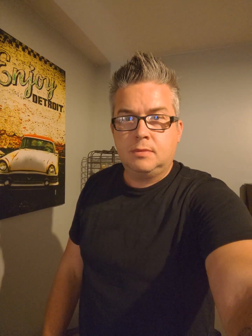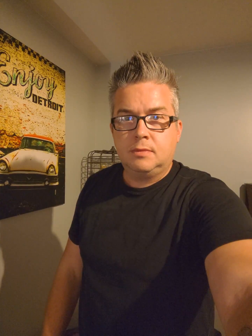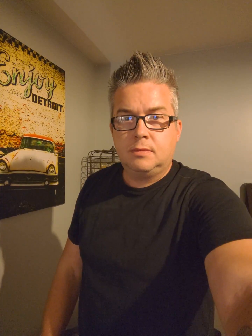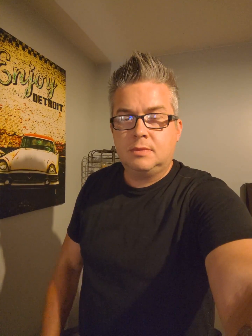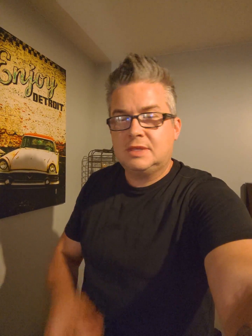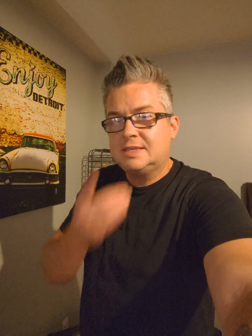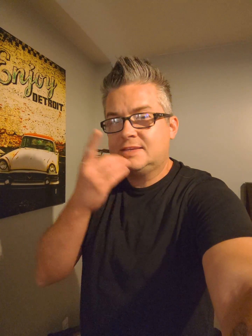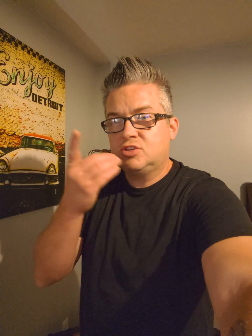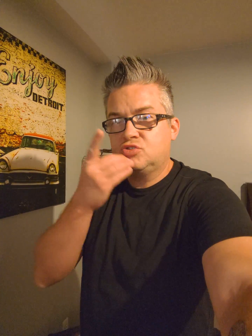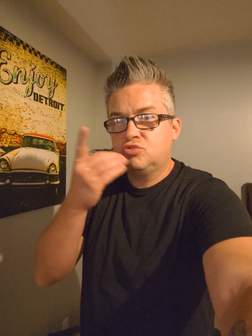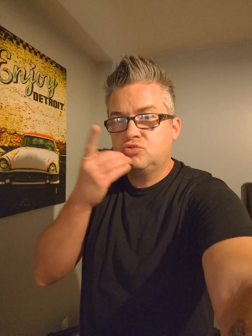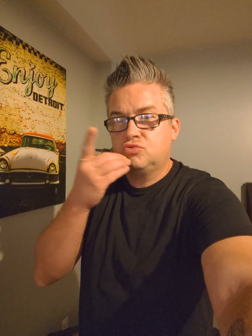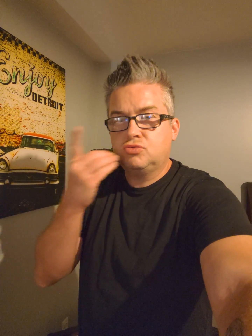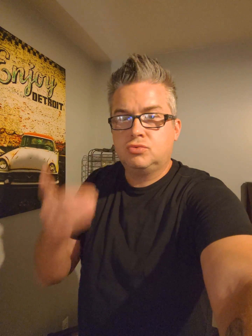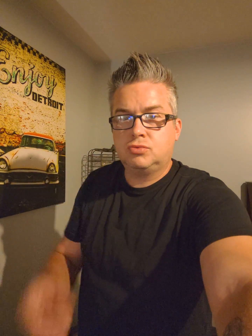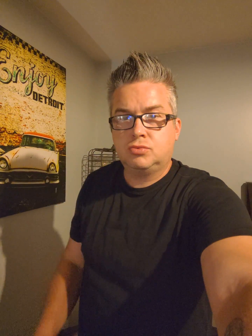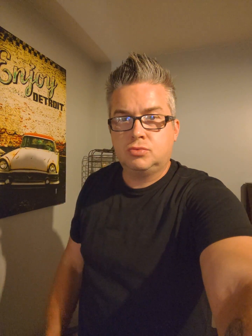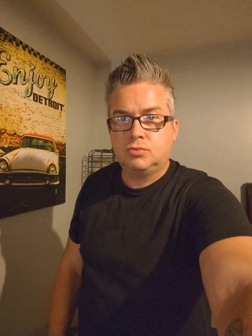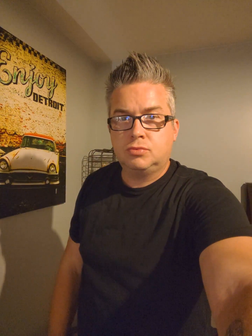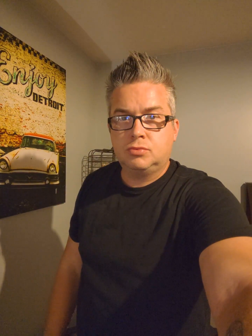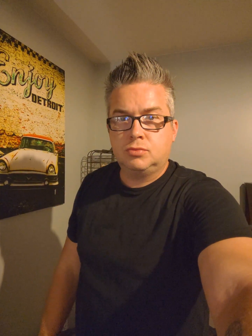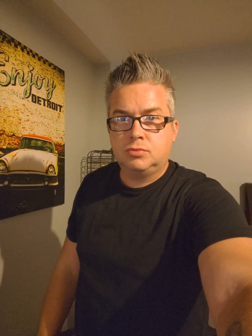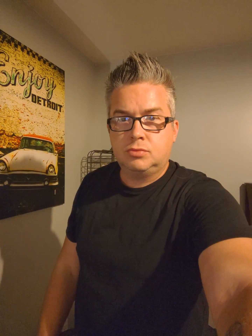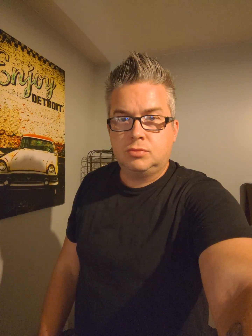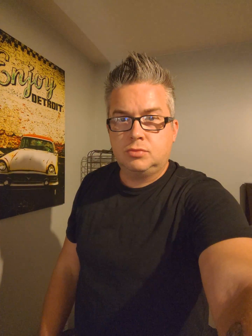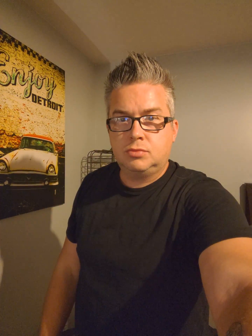dinner